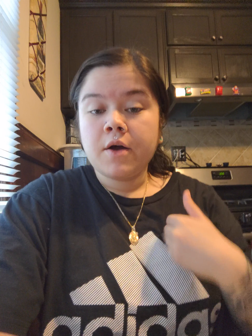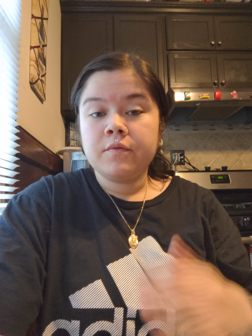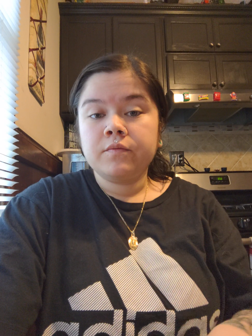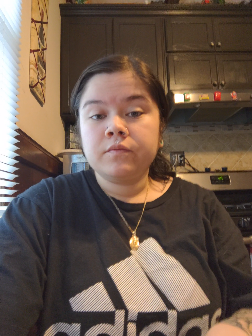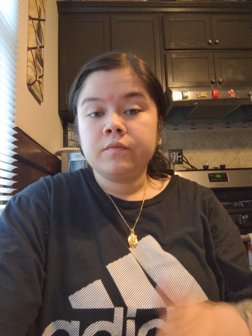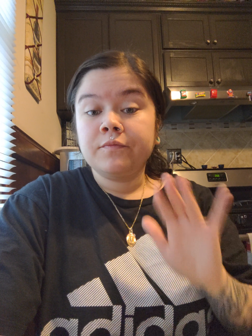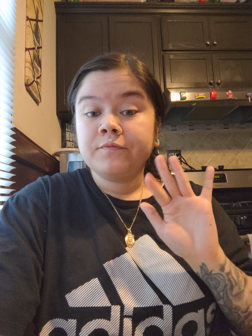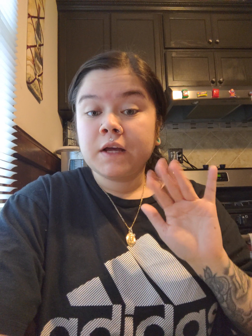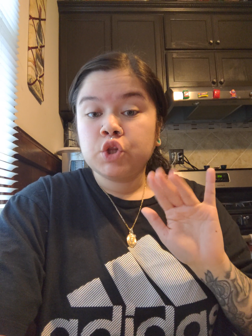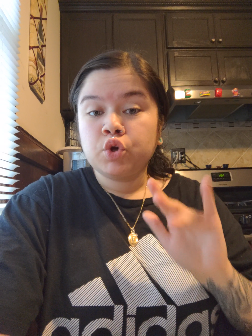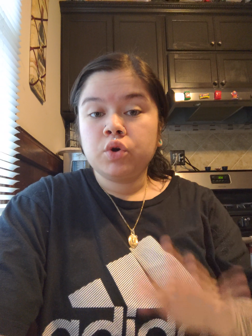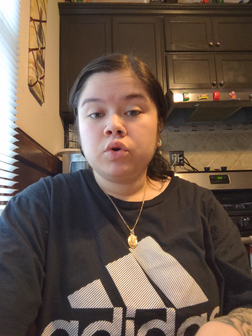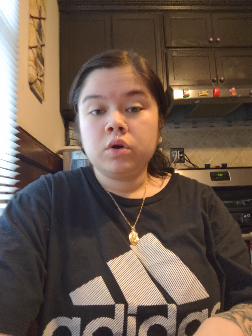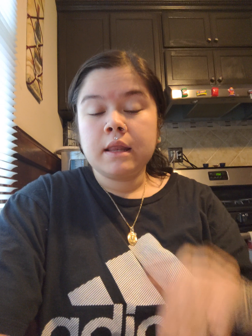finger